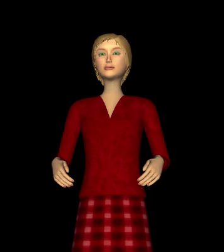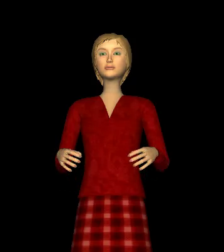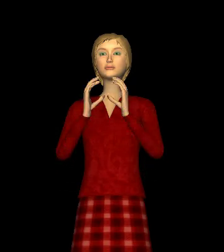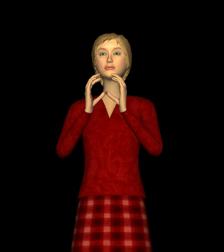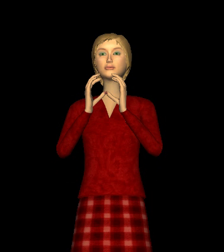أرض